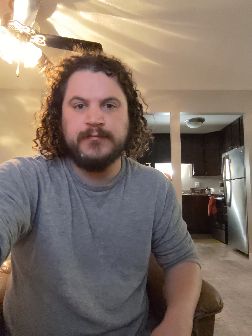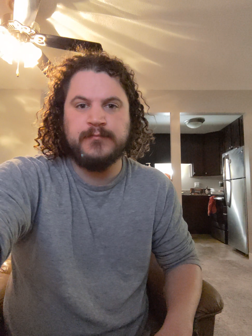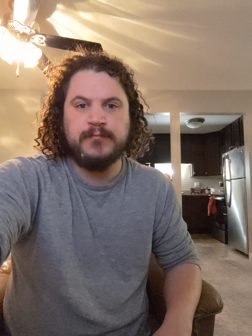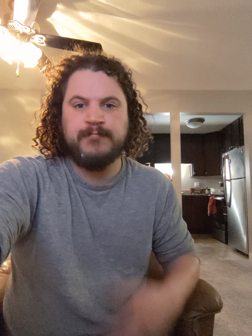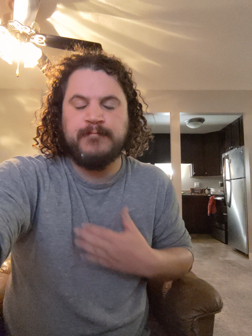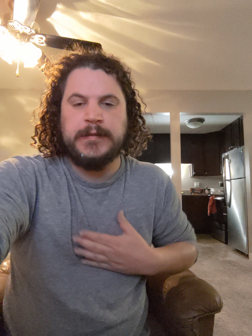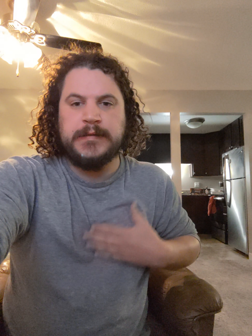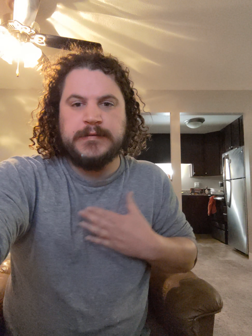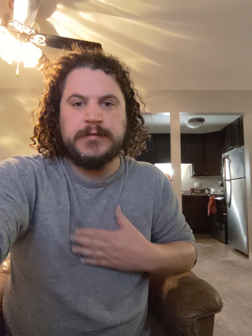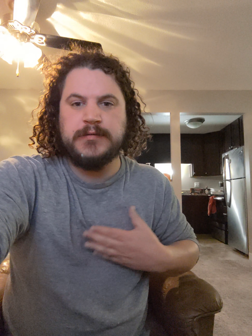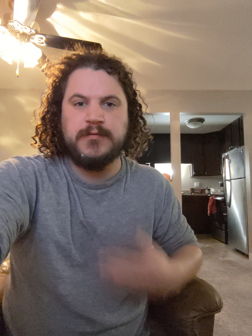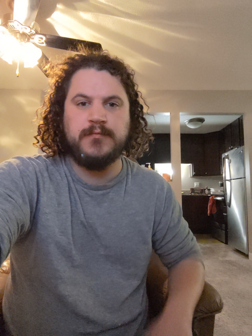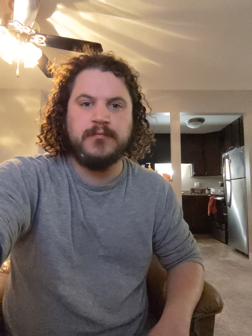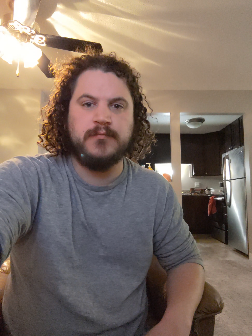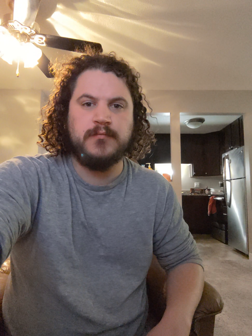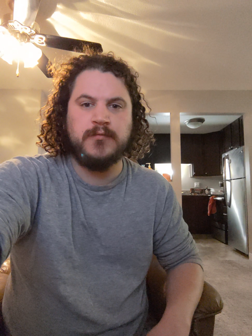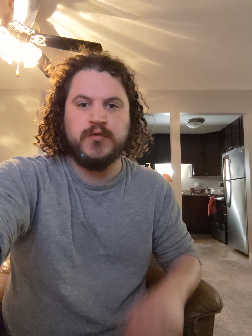please